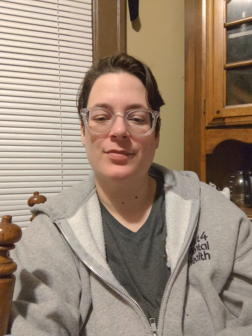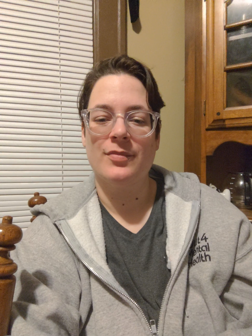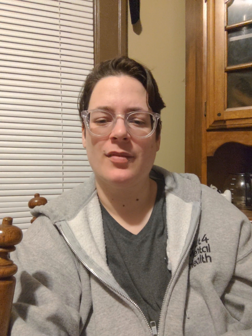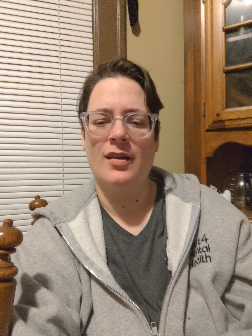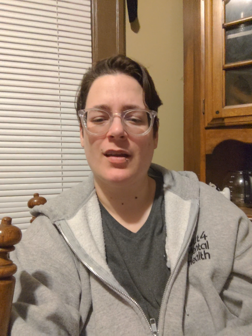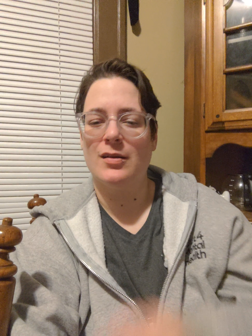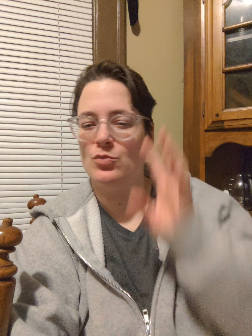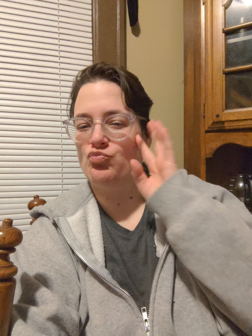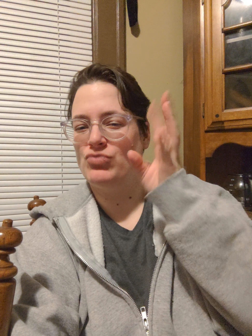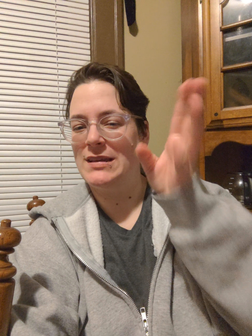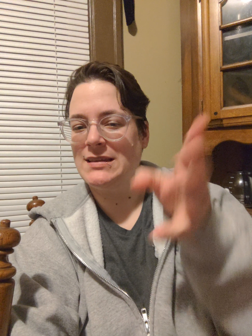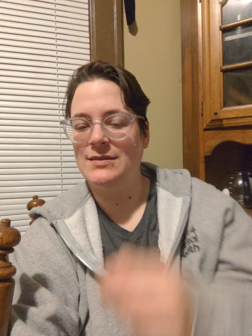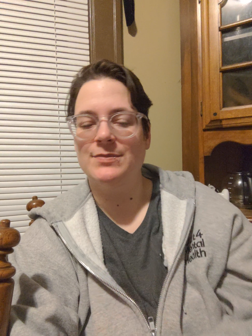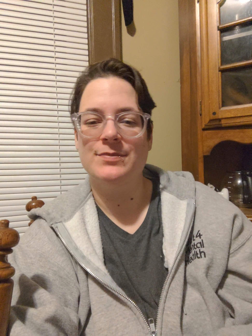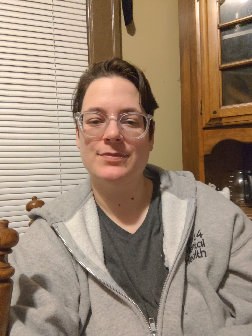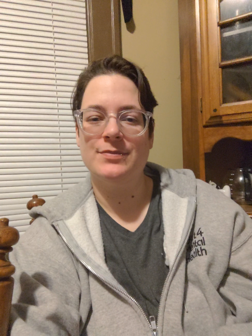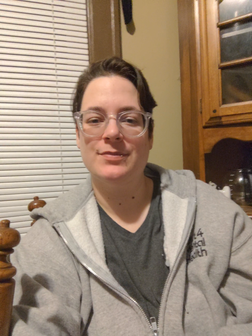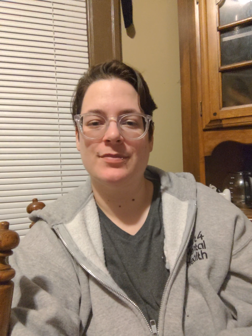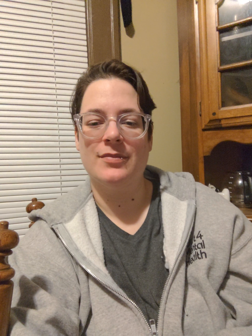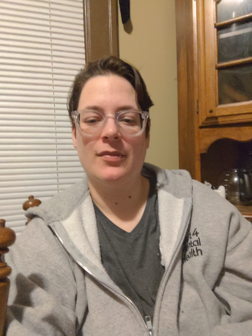pretend